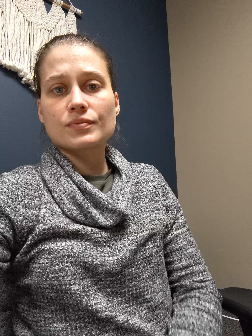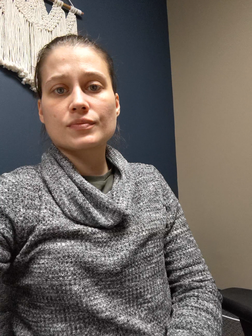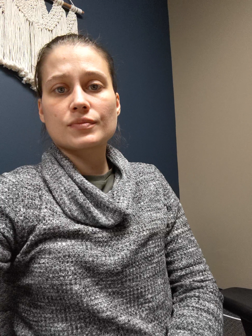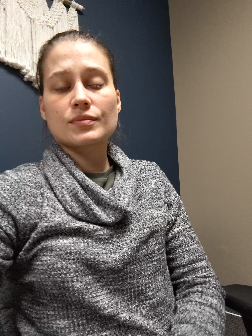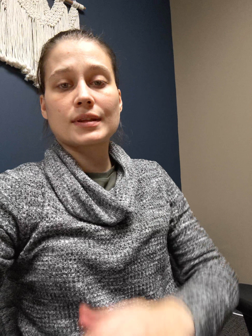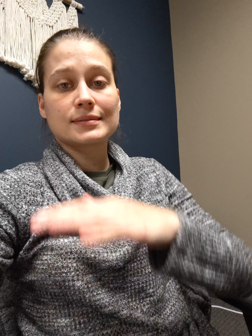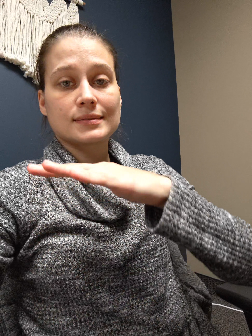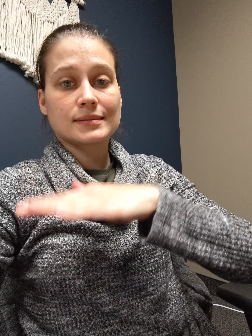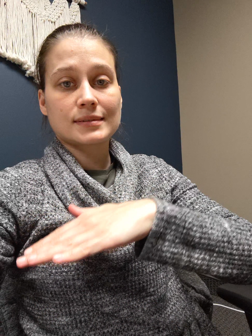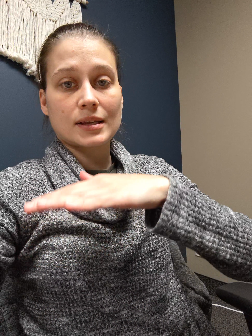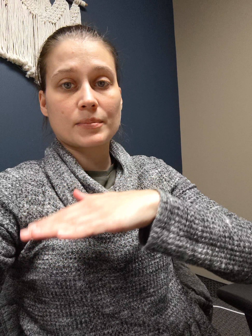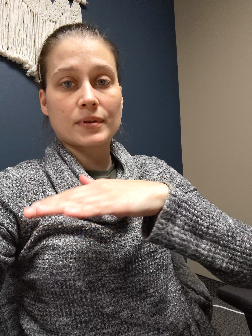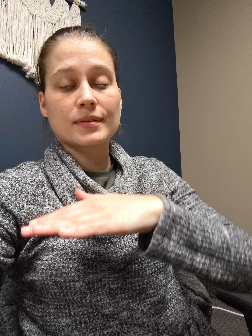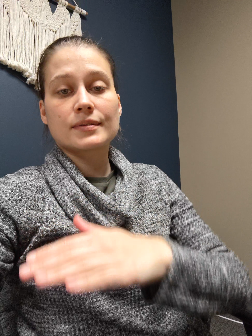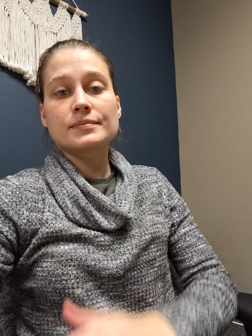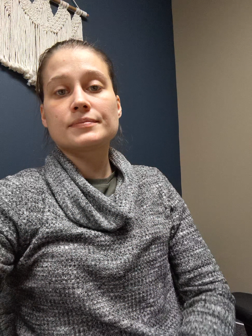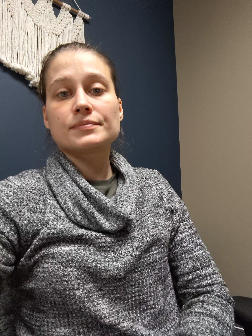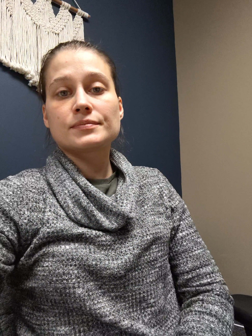table